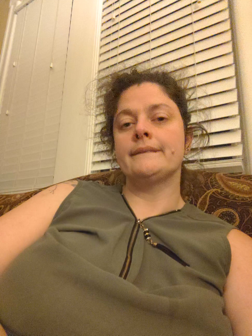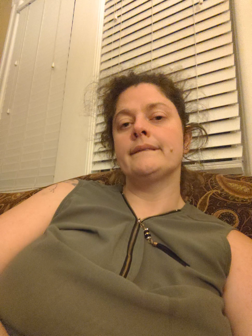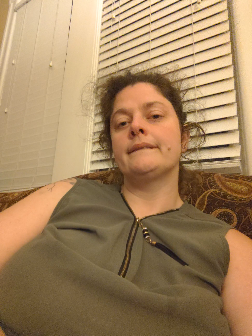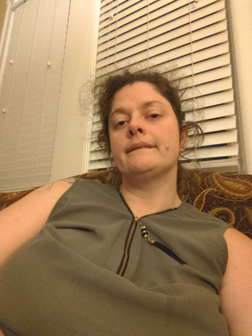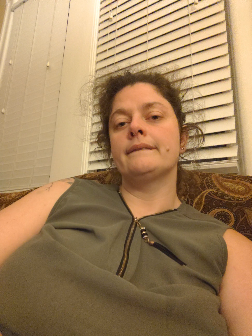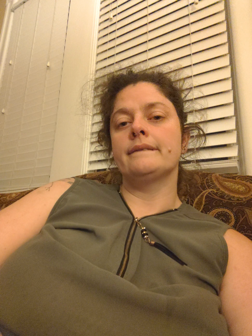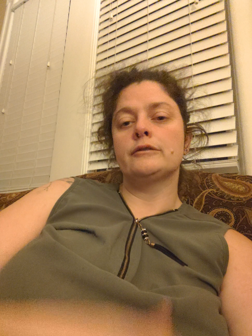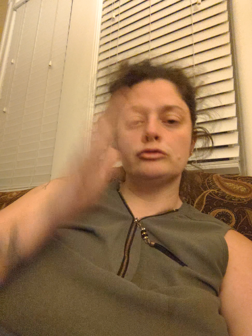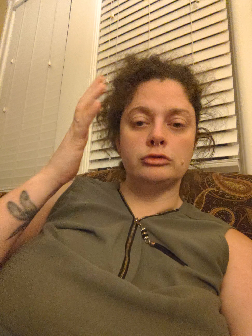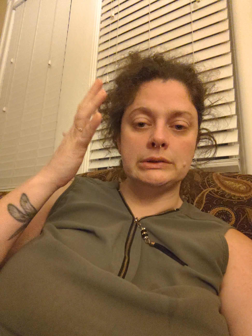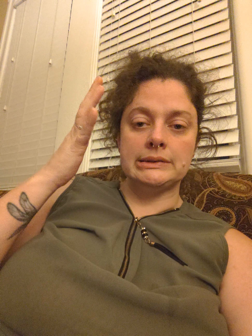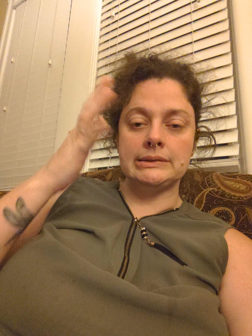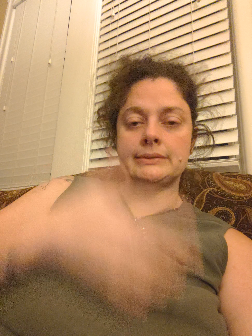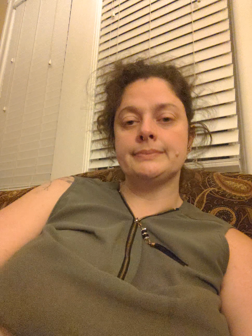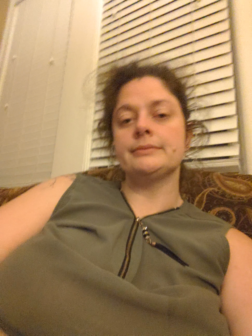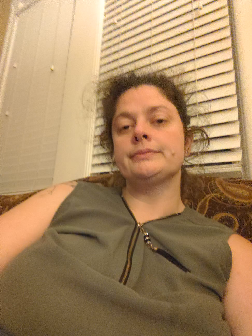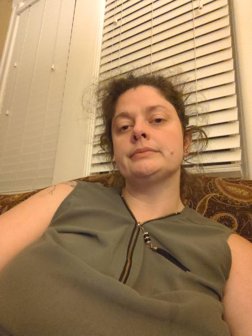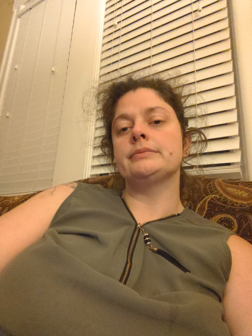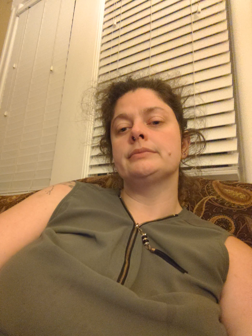tree